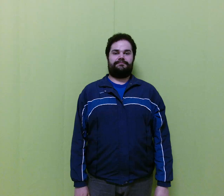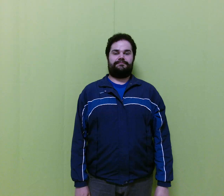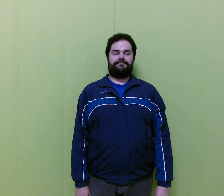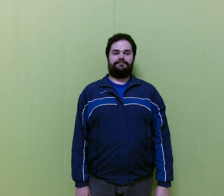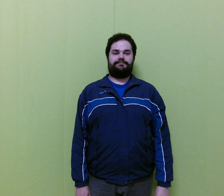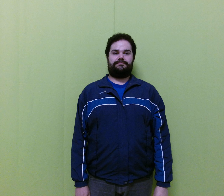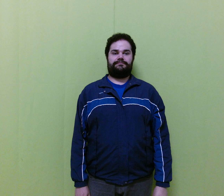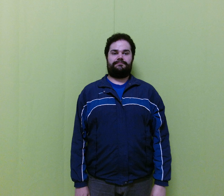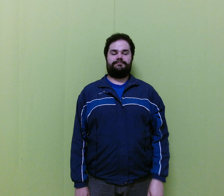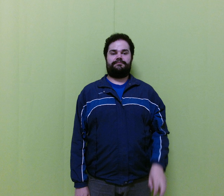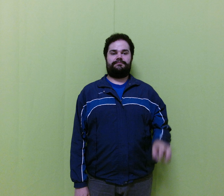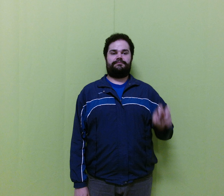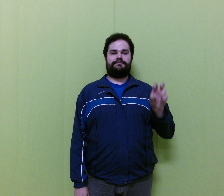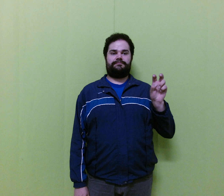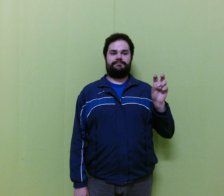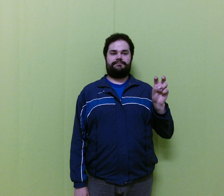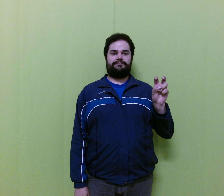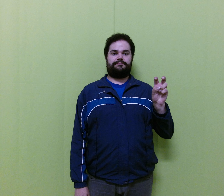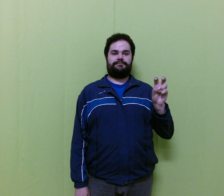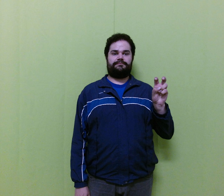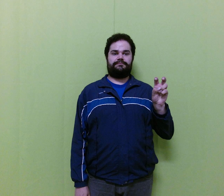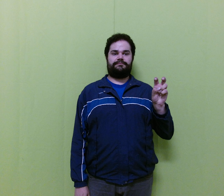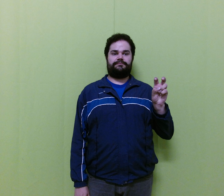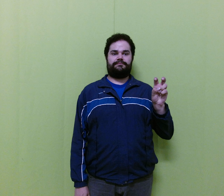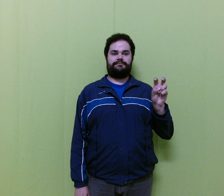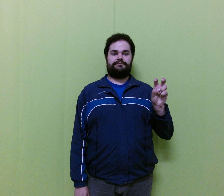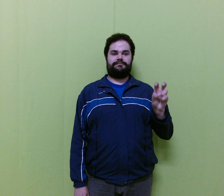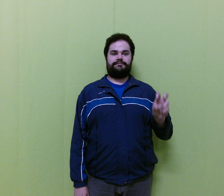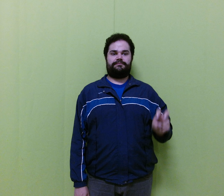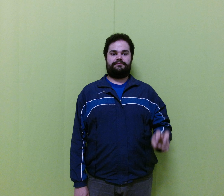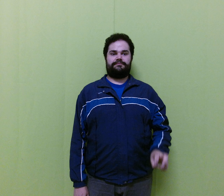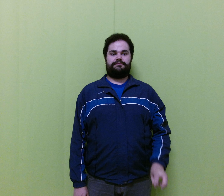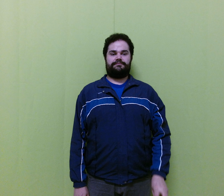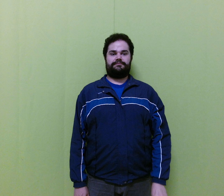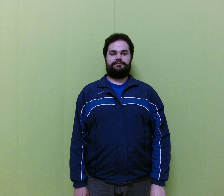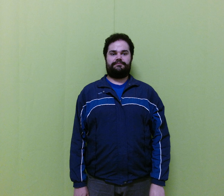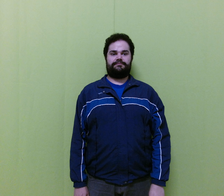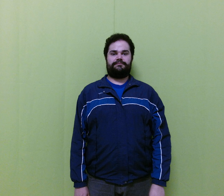cinco